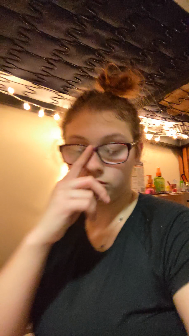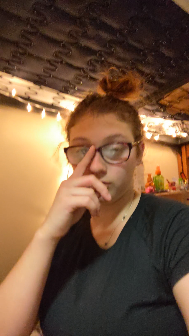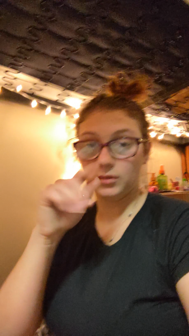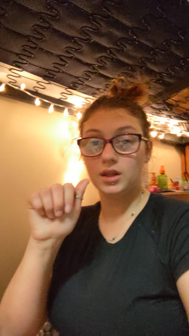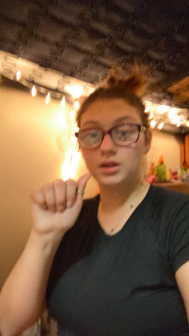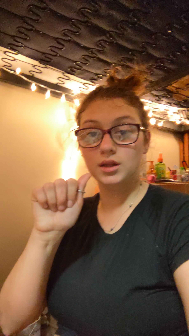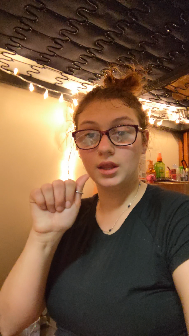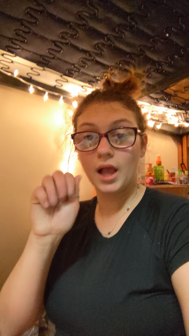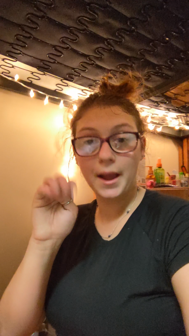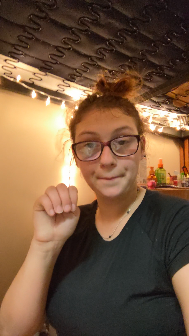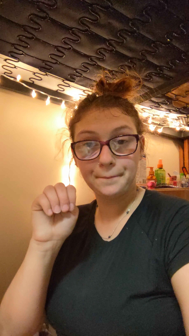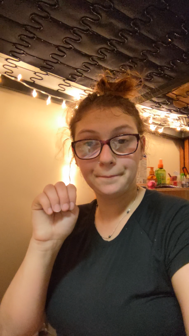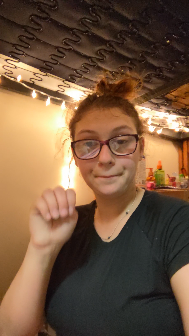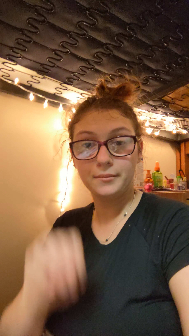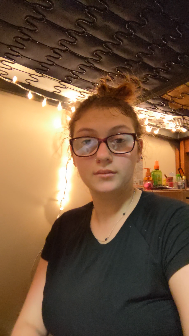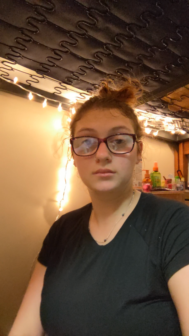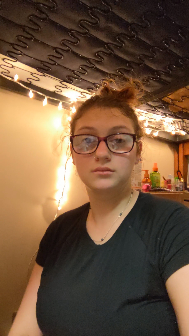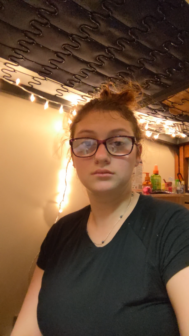am